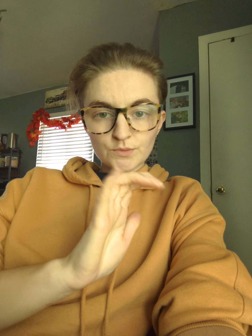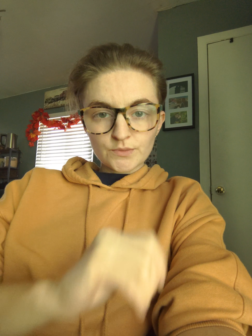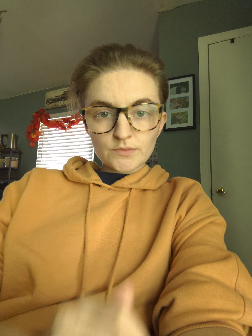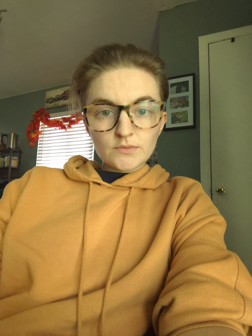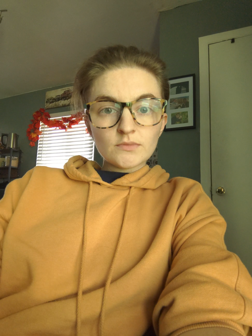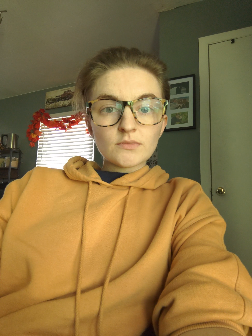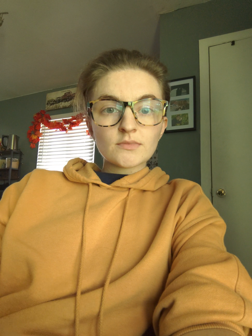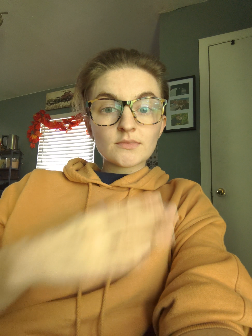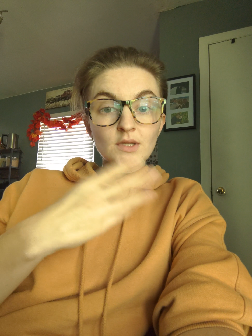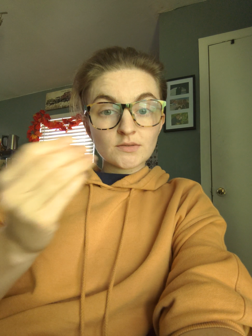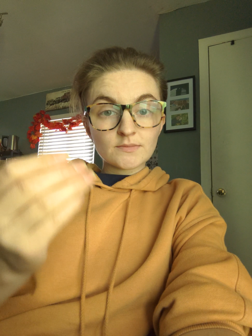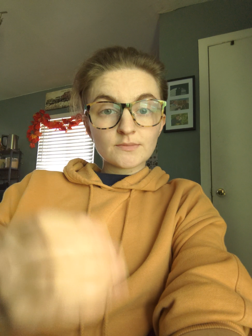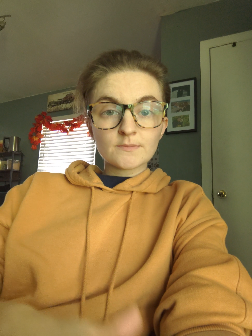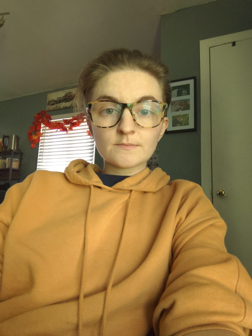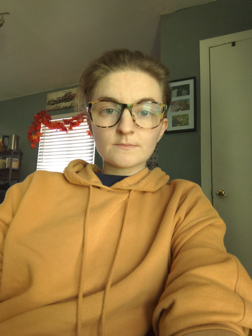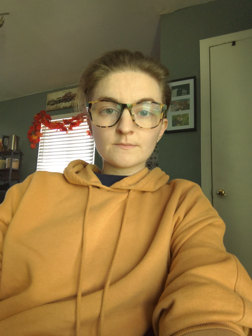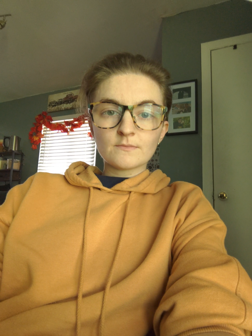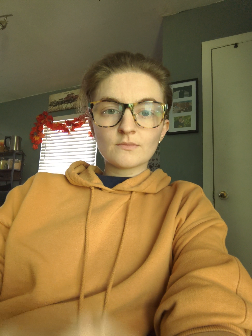and